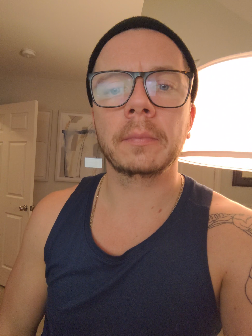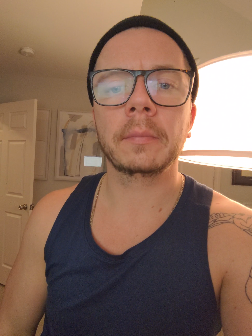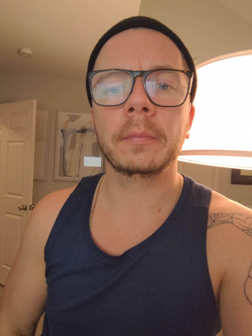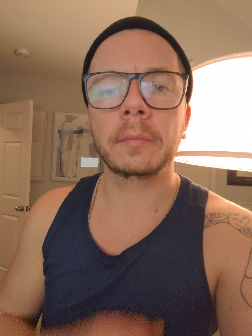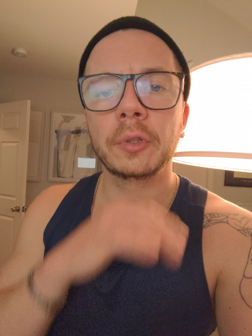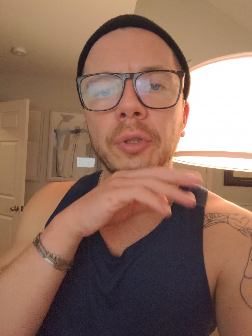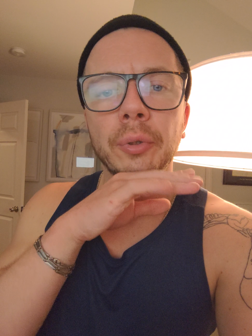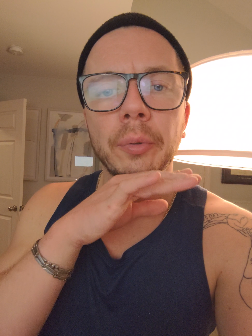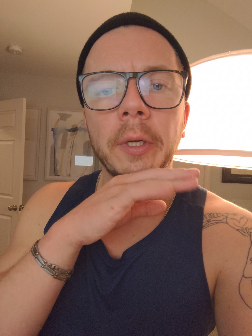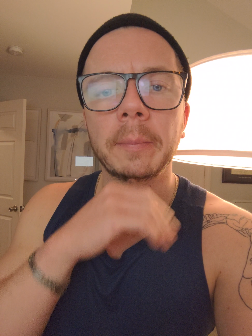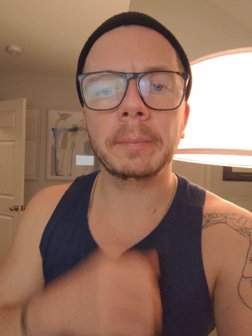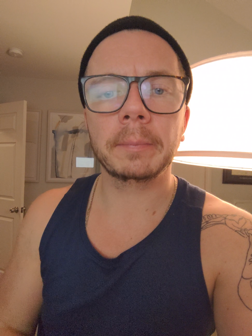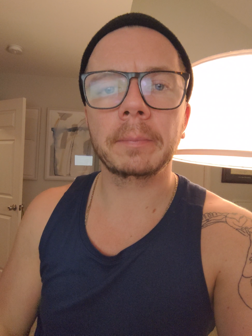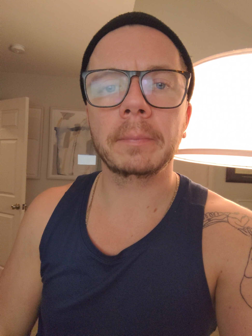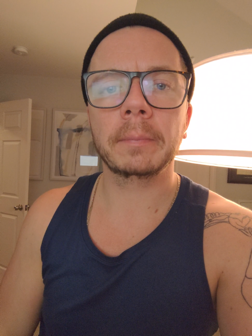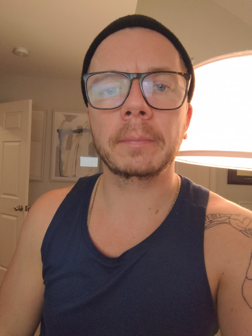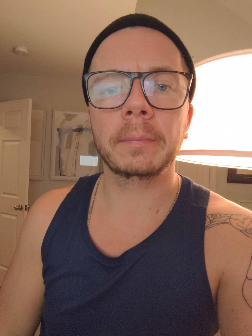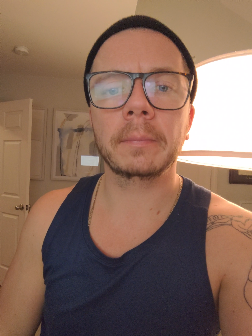dirty